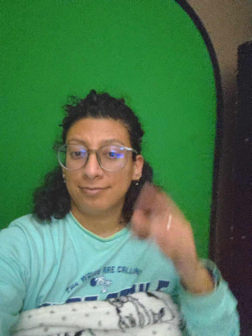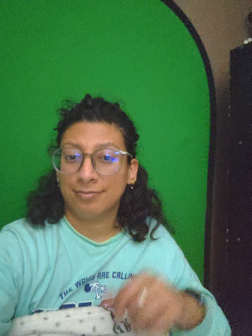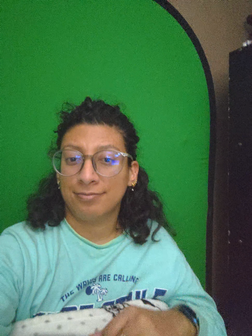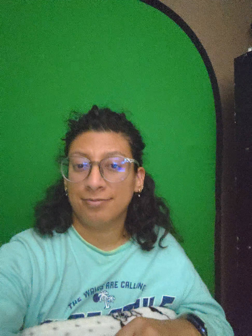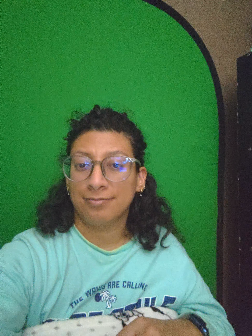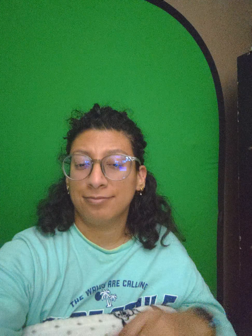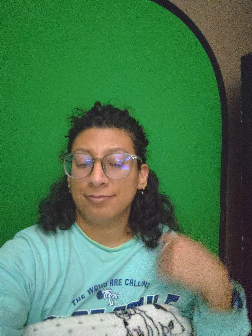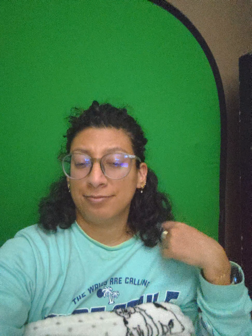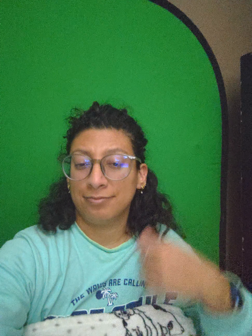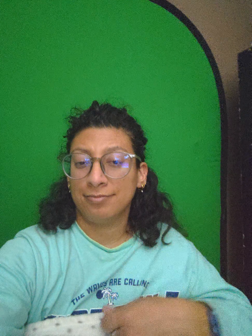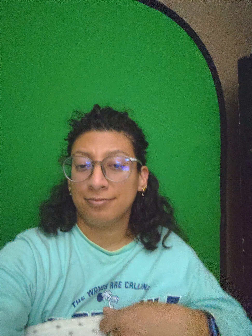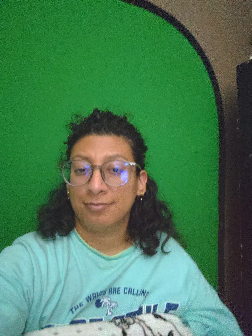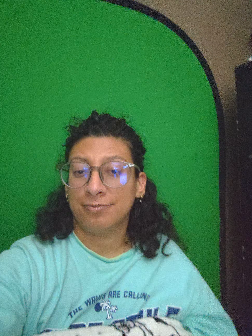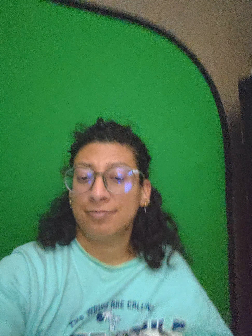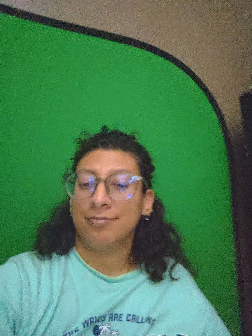jacket